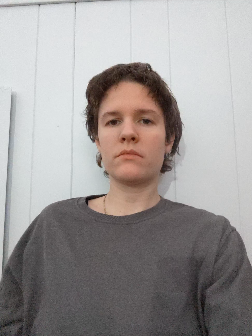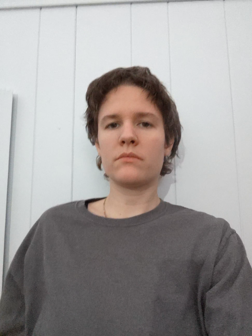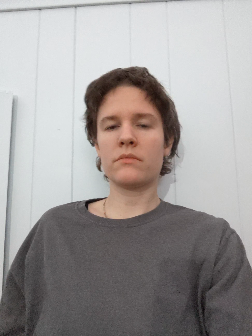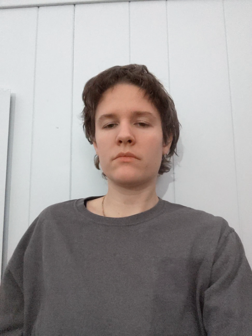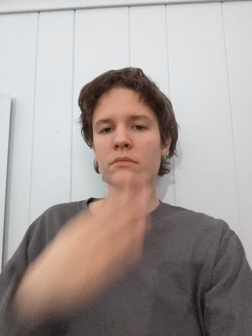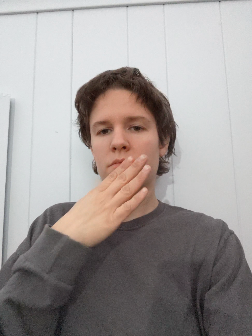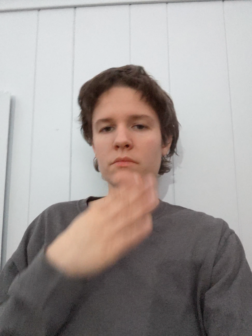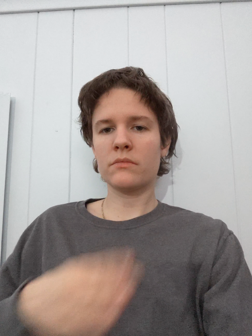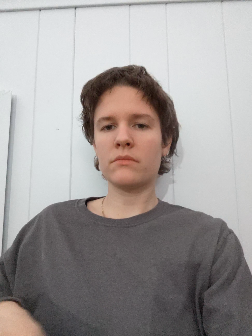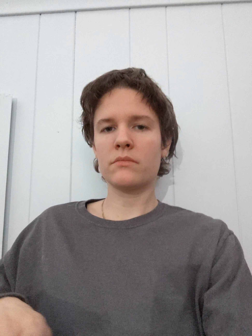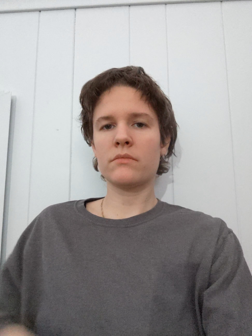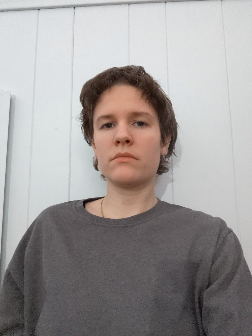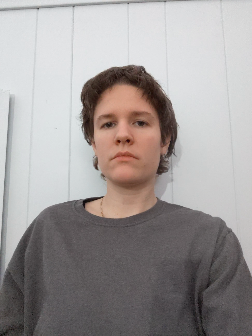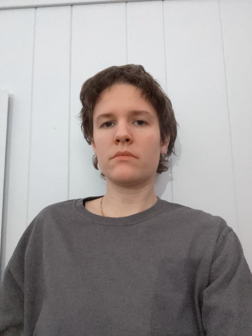quiet